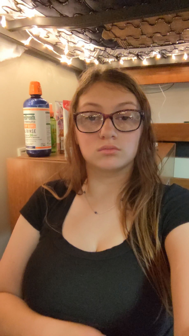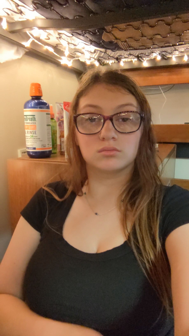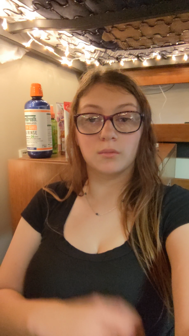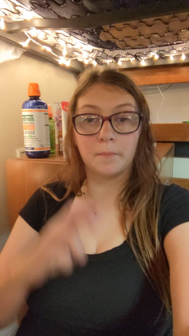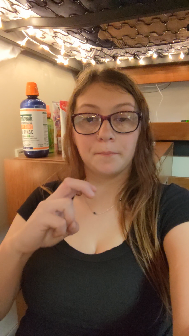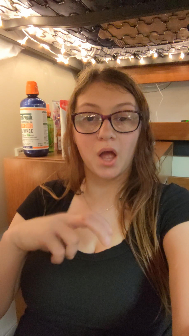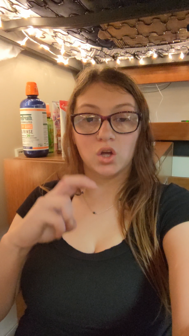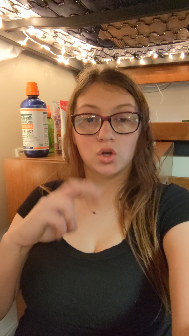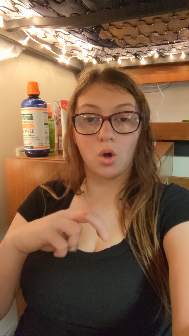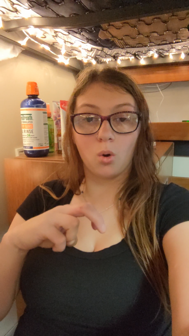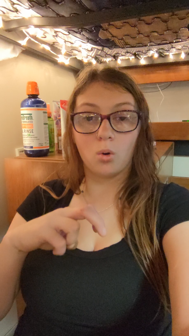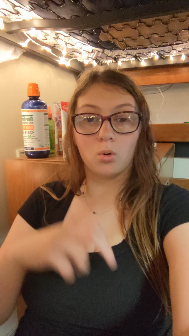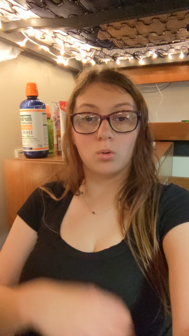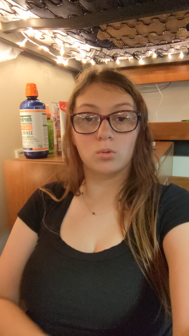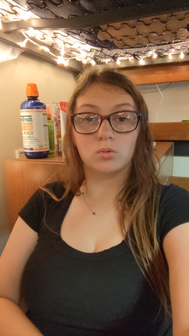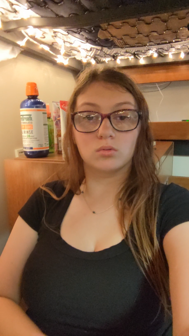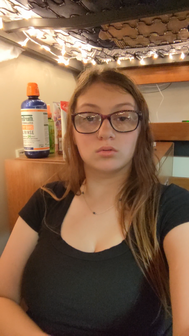potato